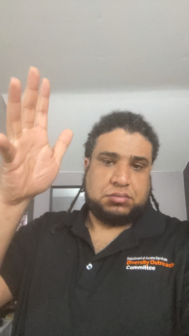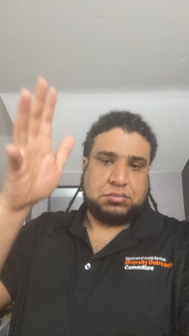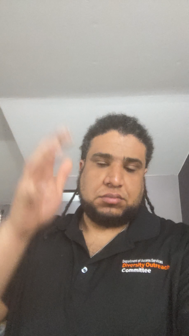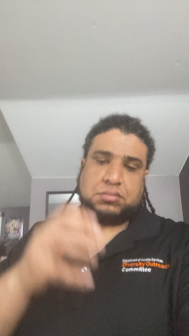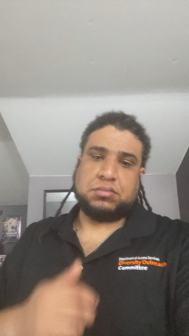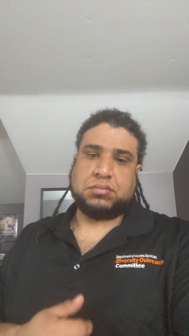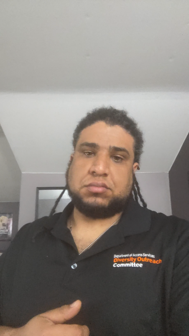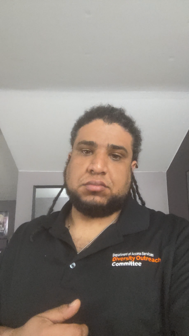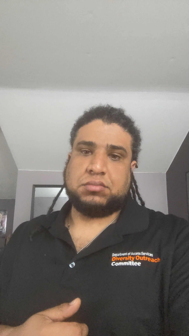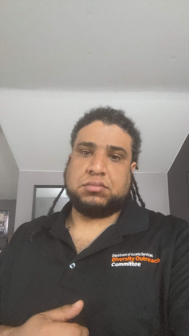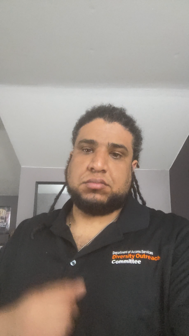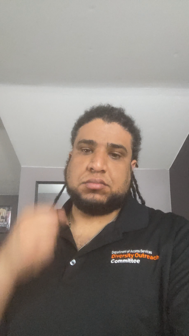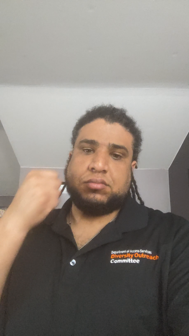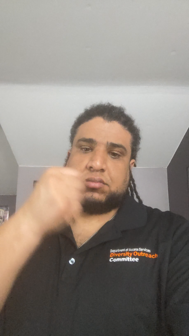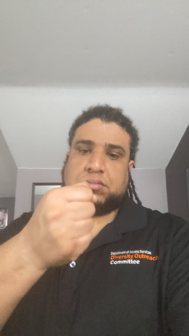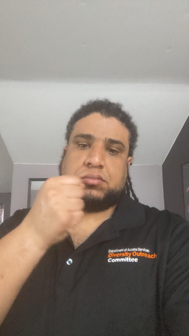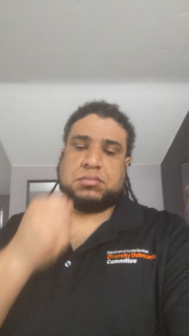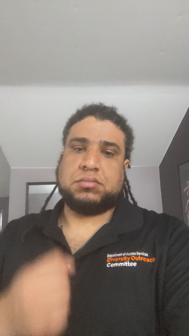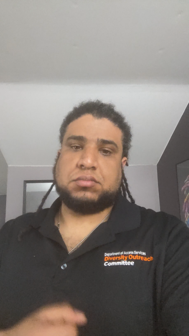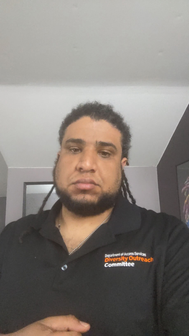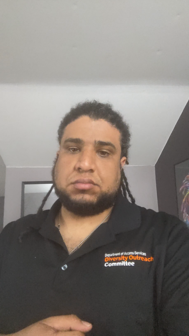hit